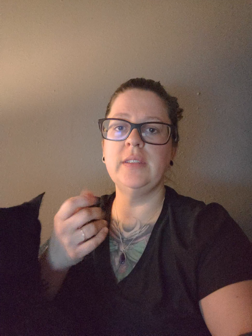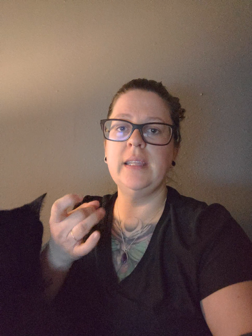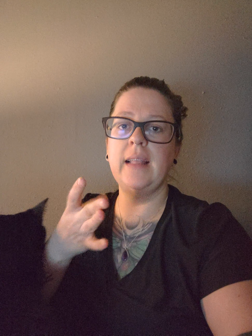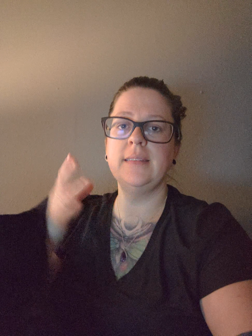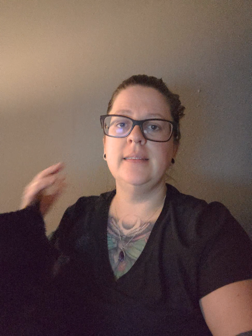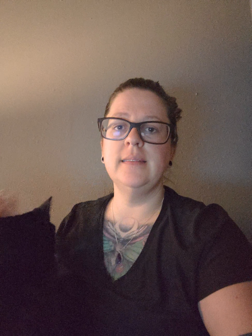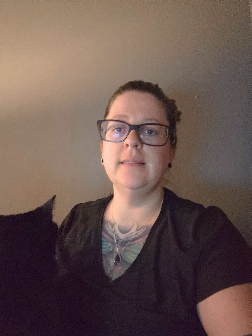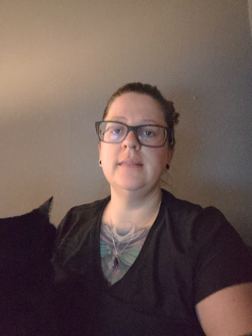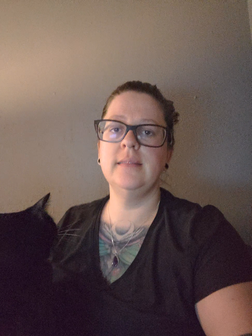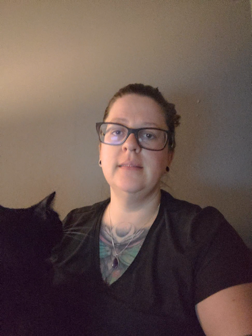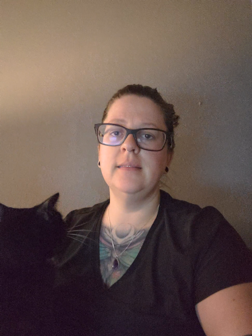hate